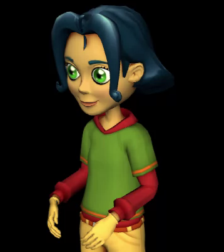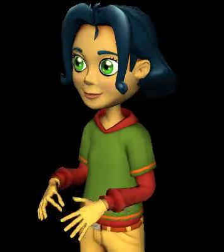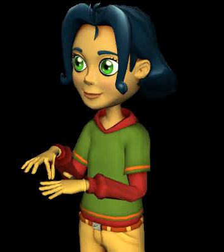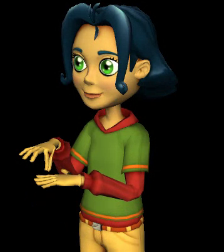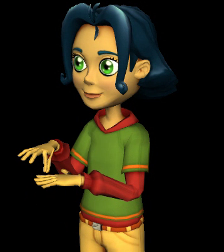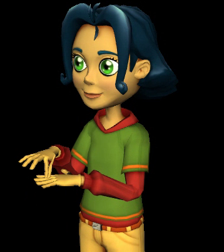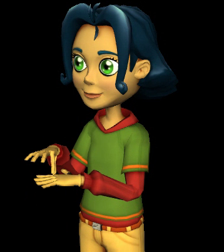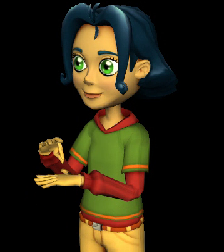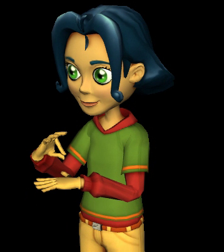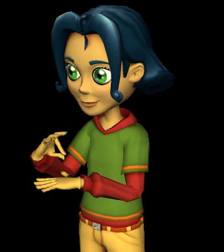زواج